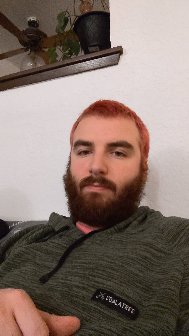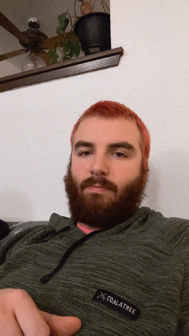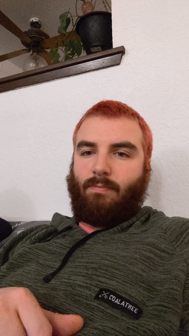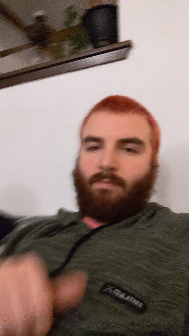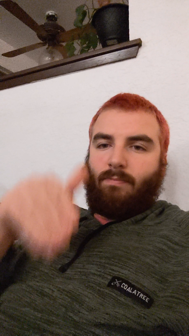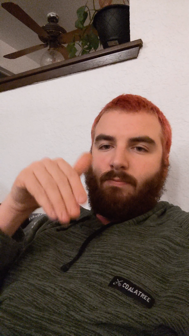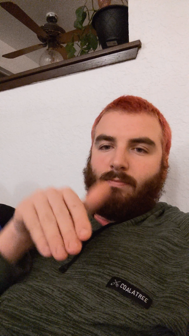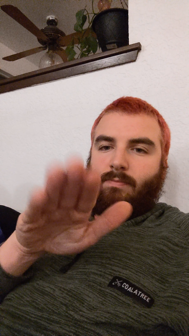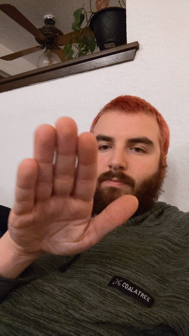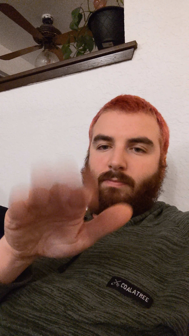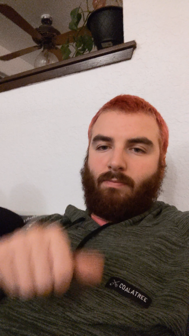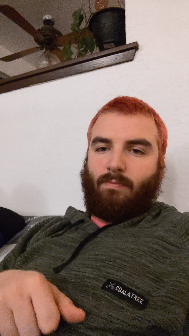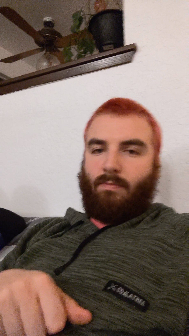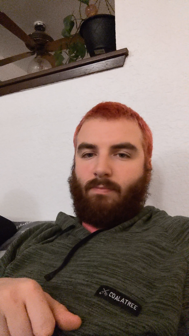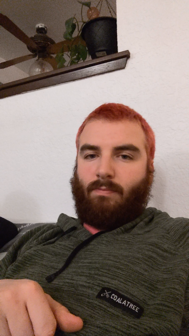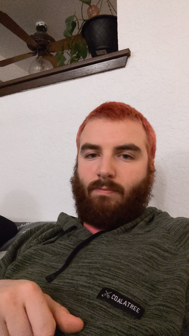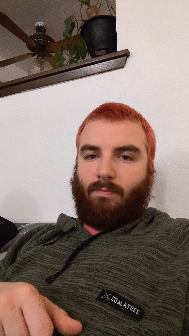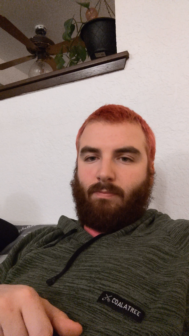enter